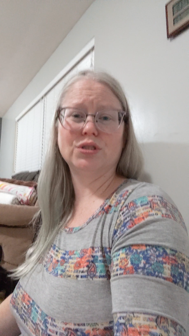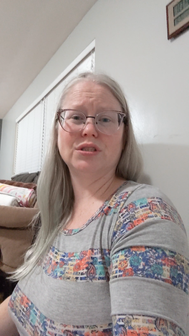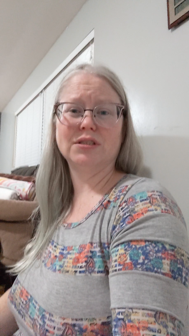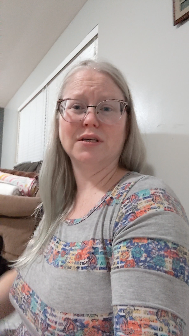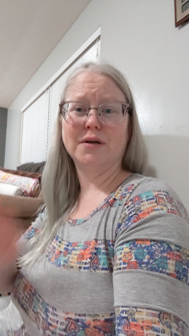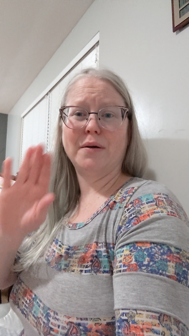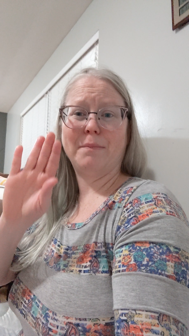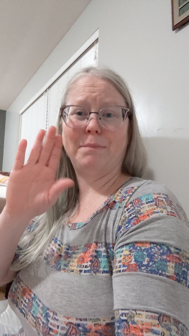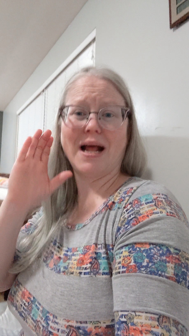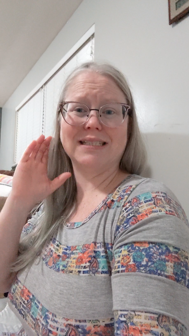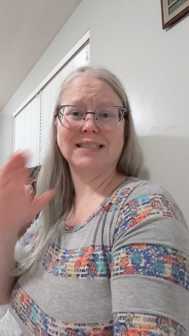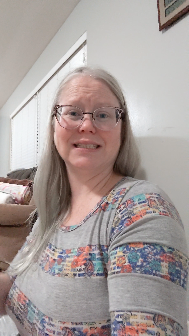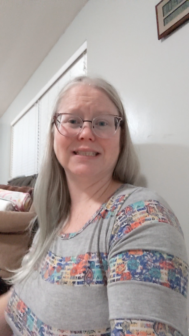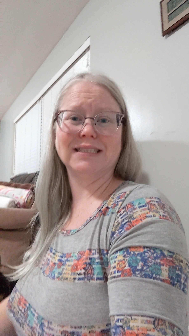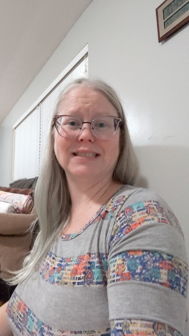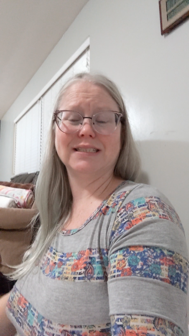bus